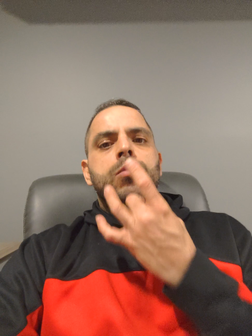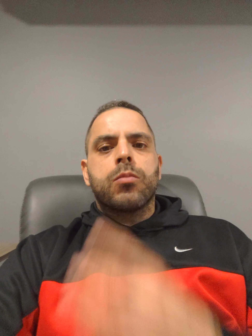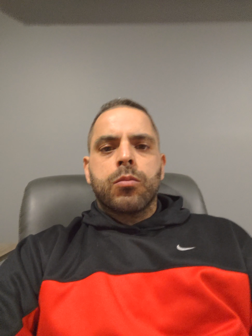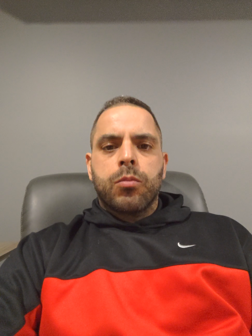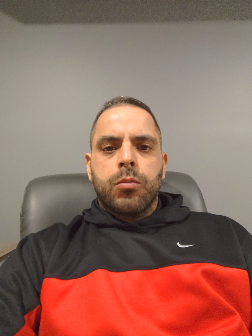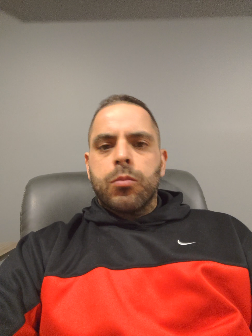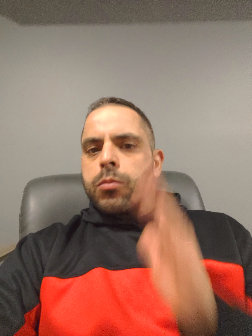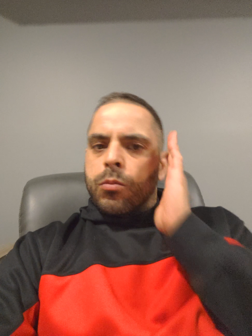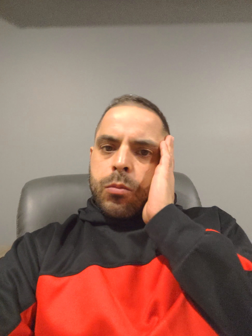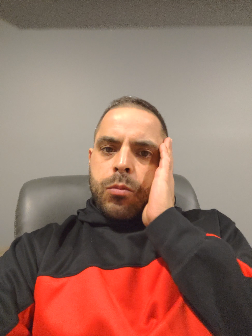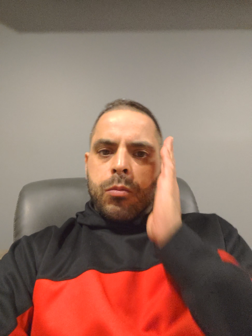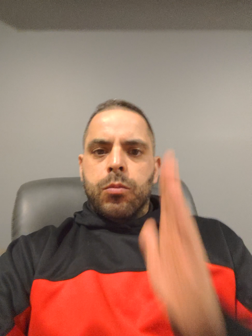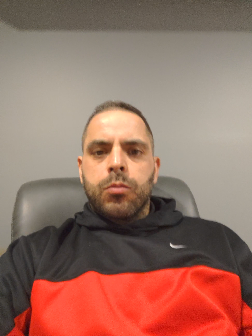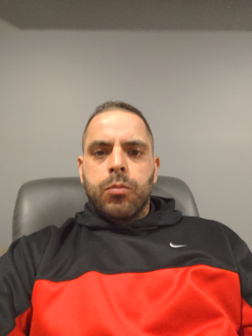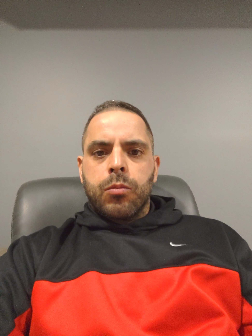bed